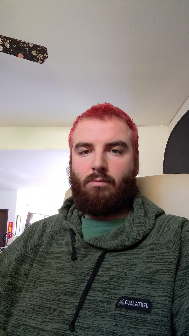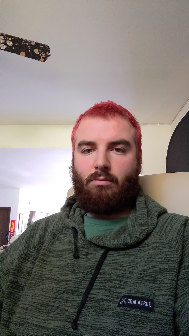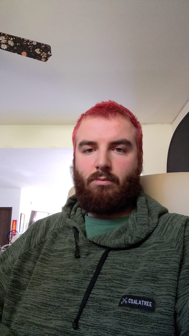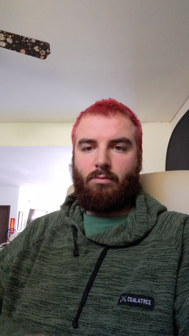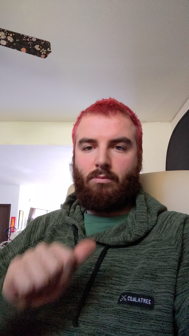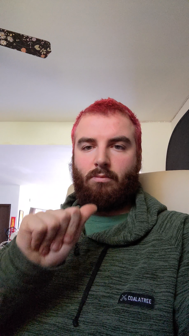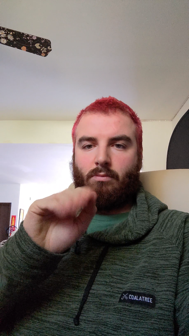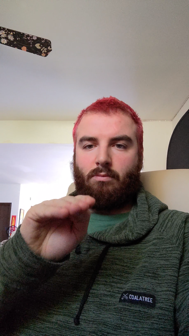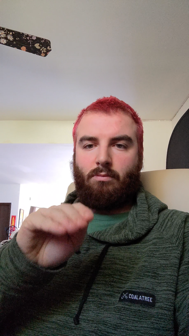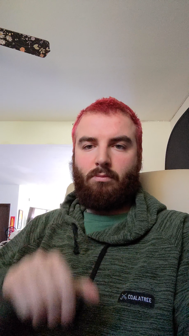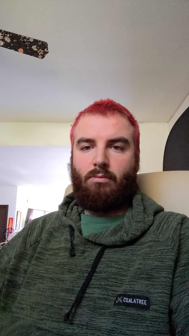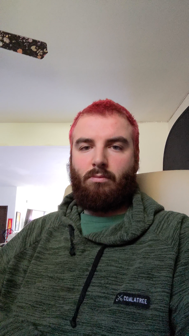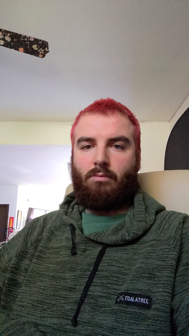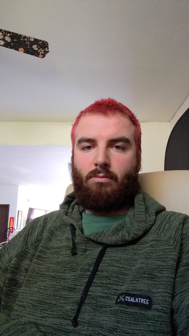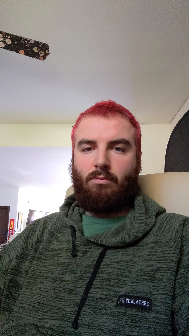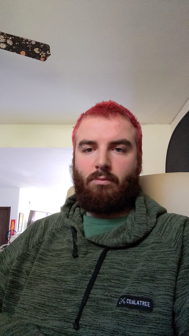am